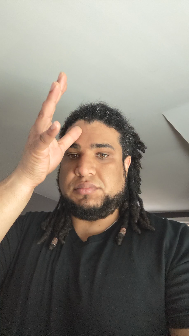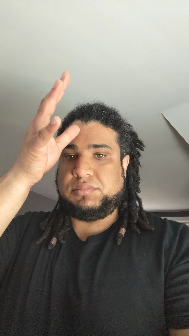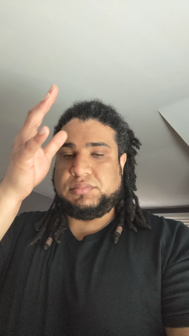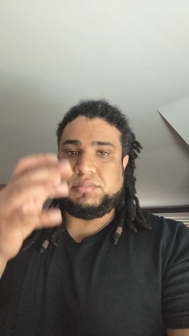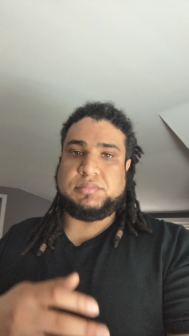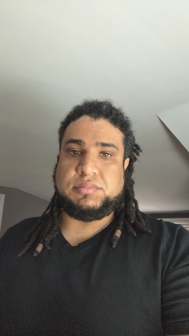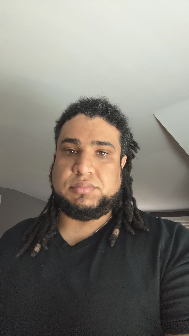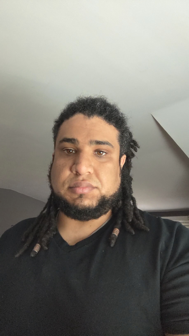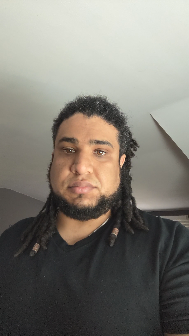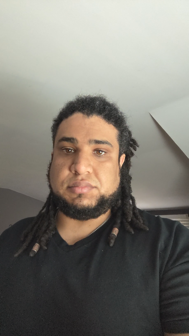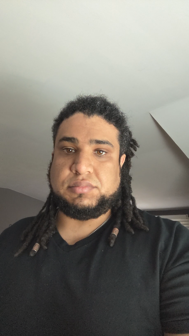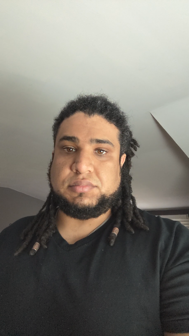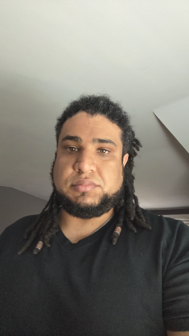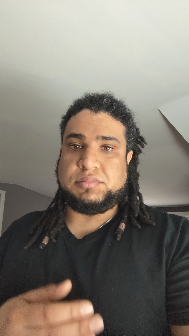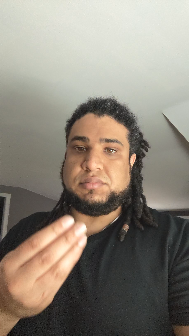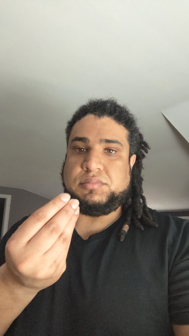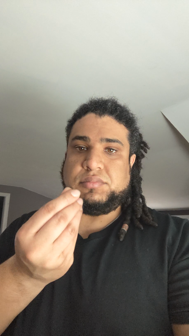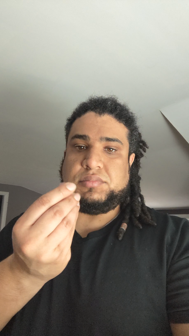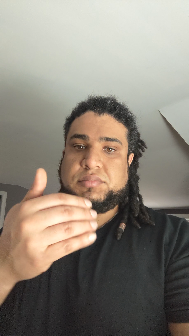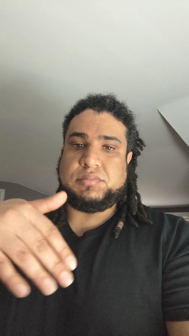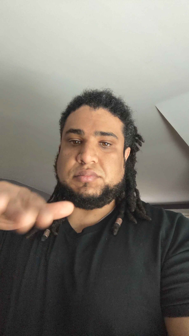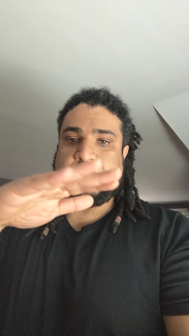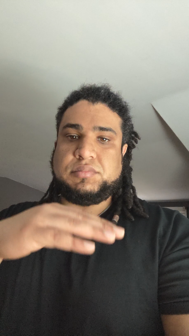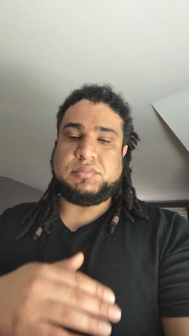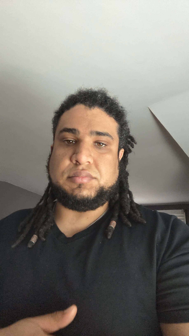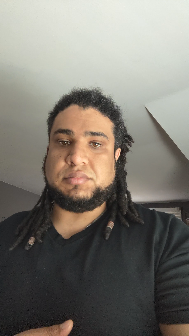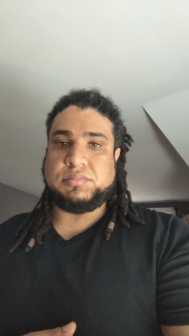garden